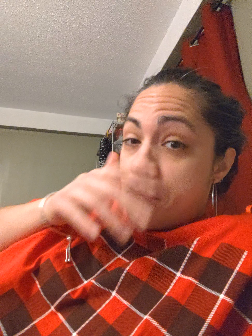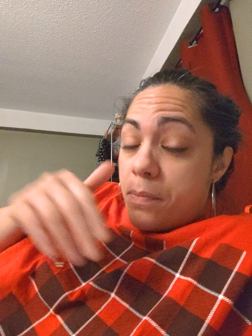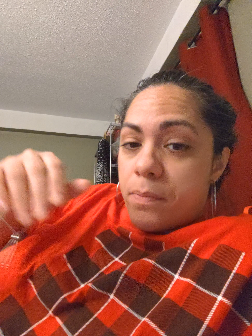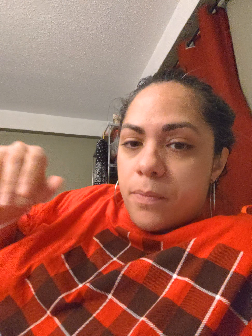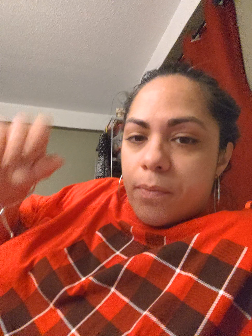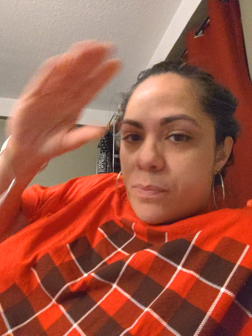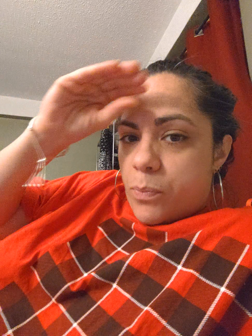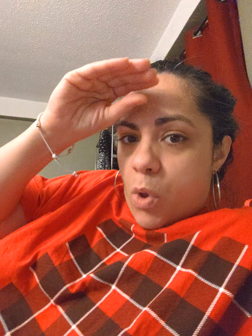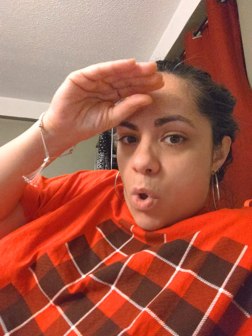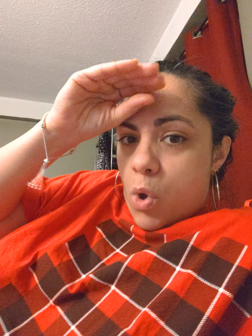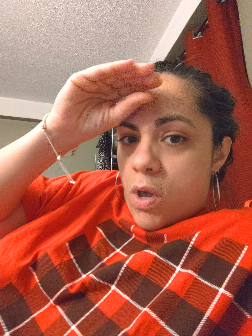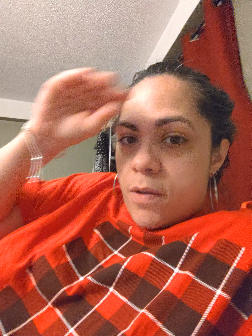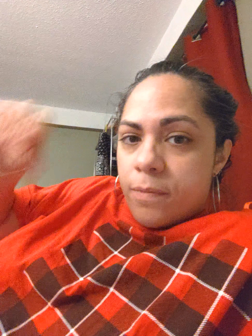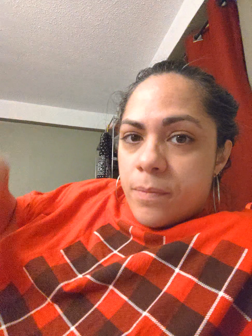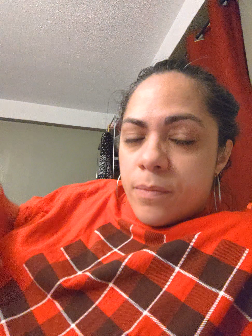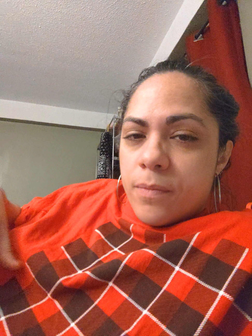boy